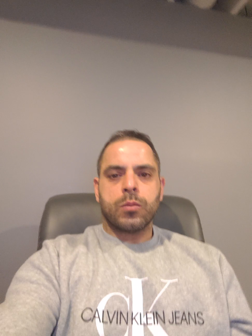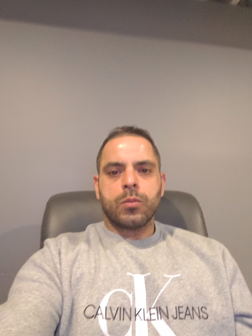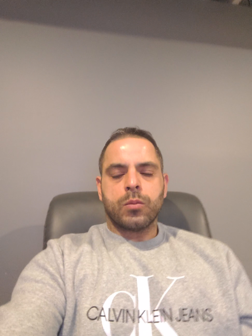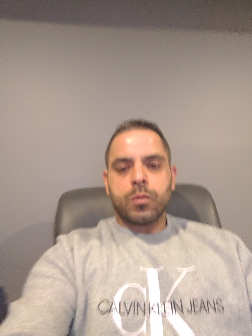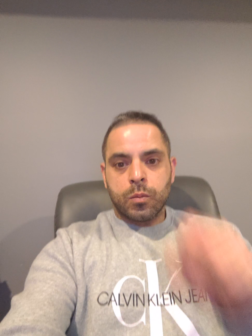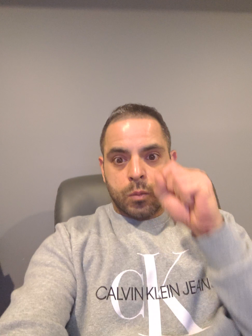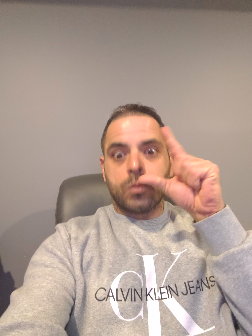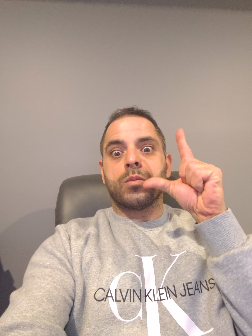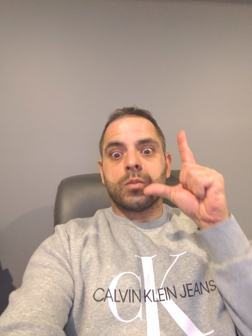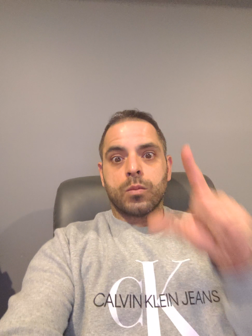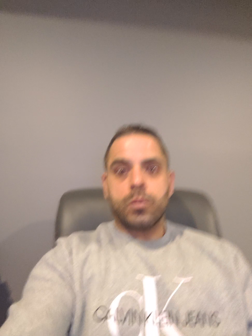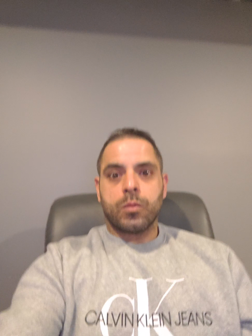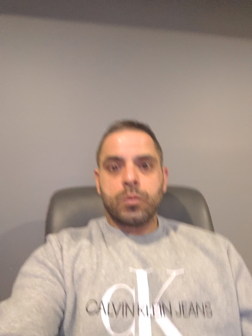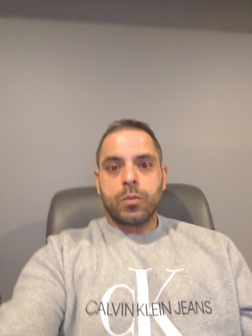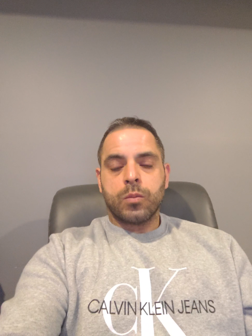wake